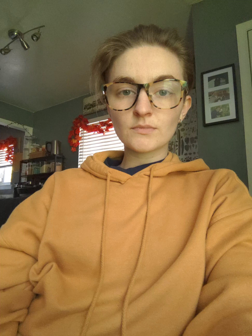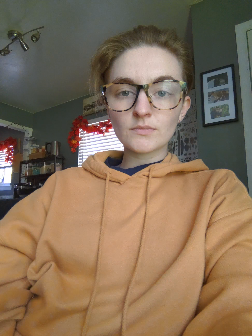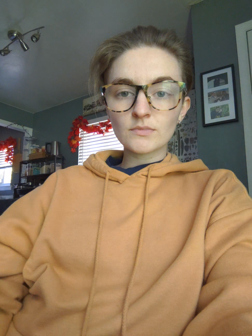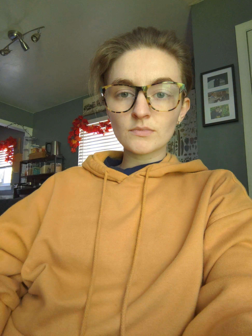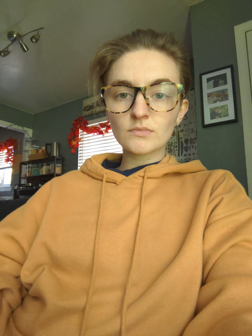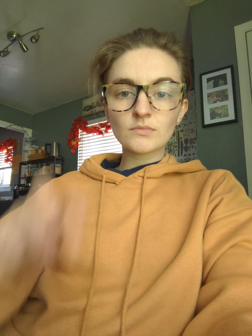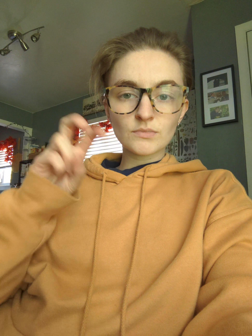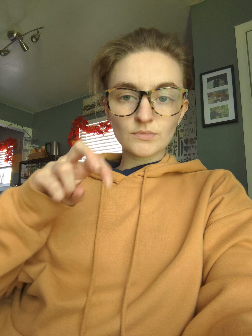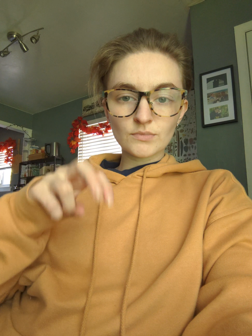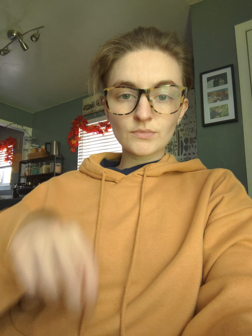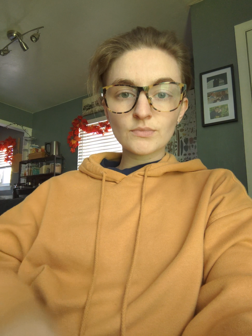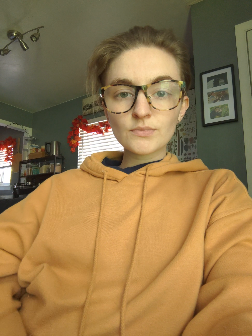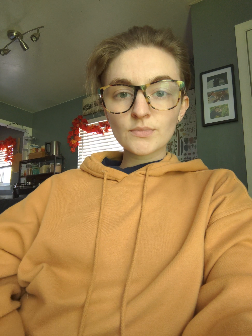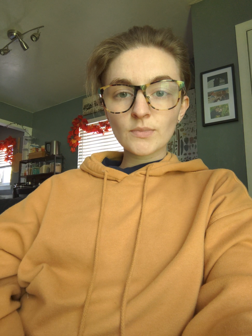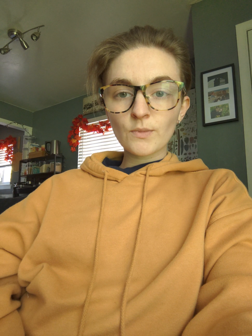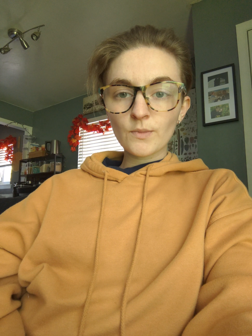potato